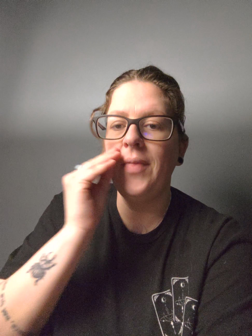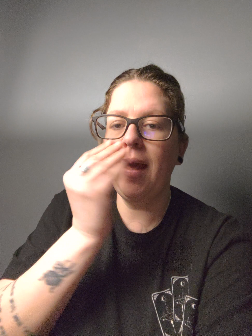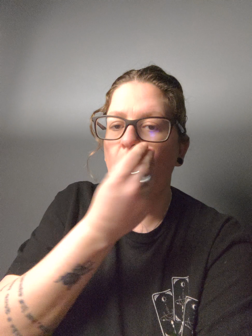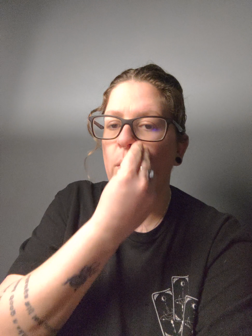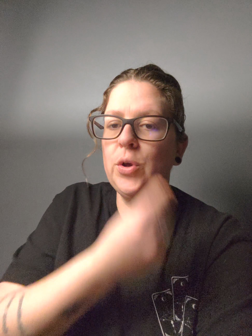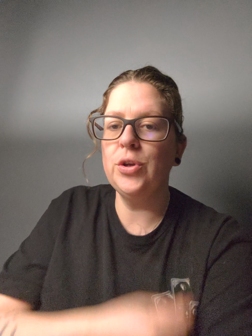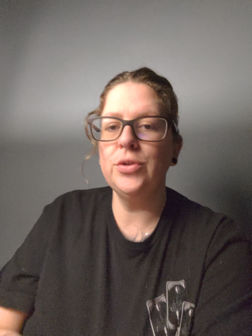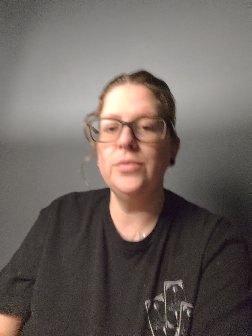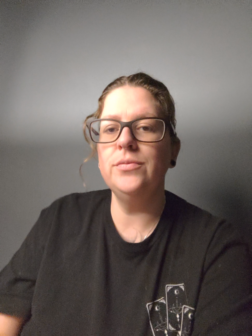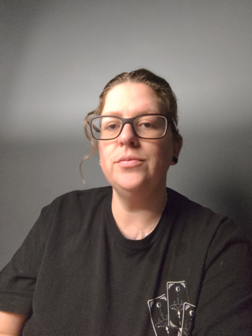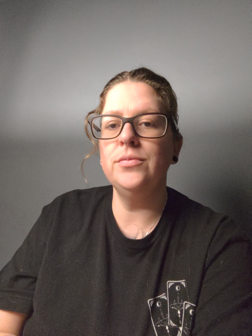flower